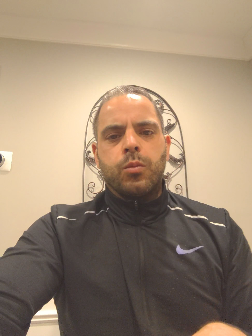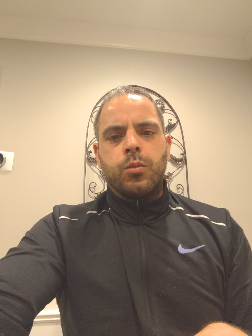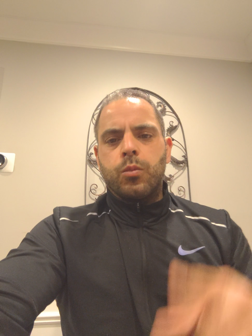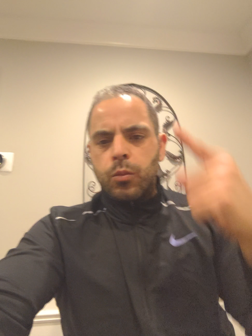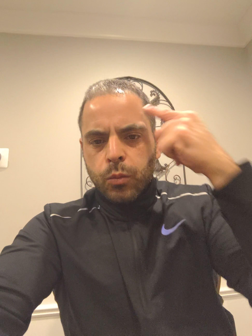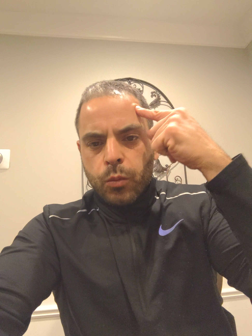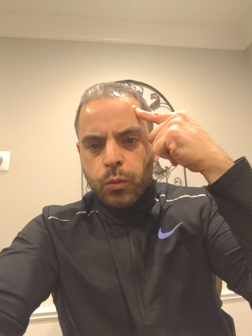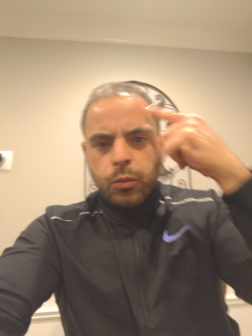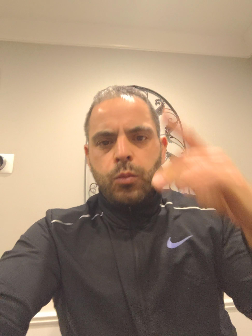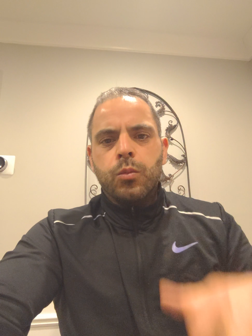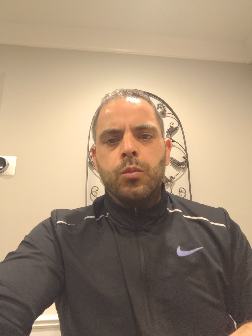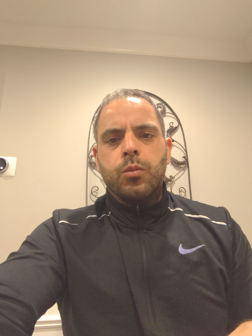think